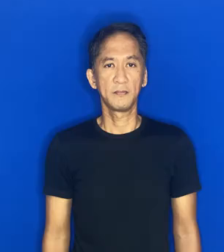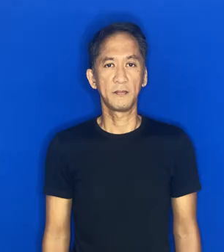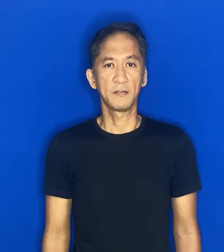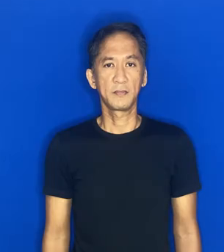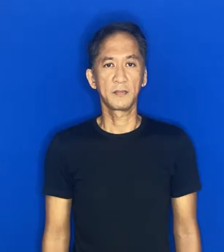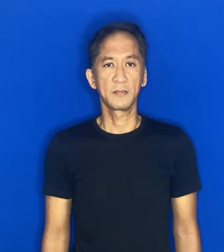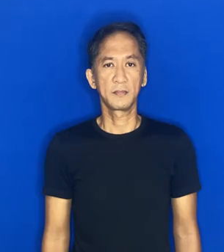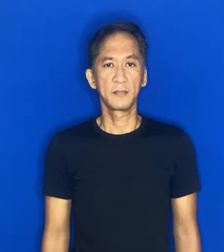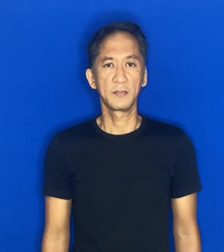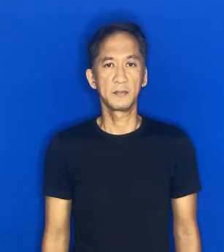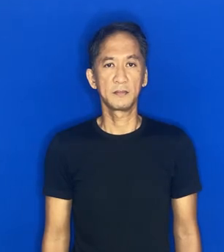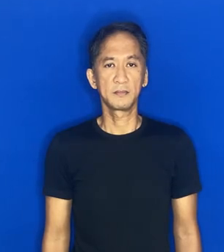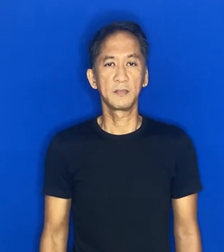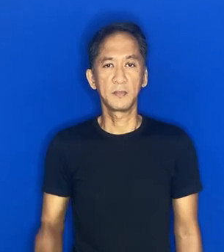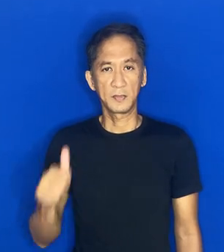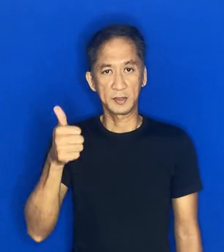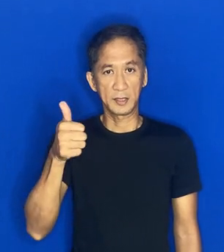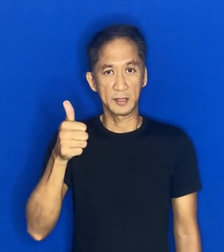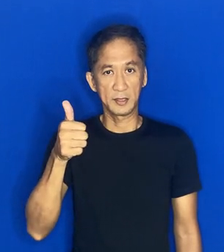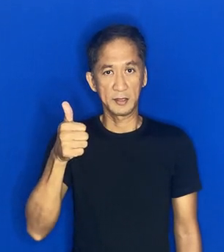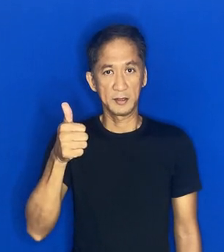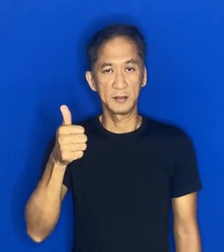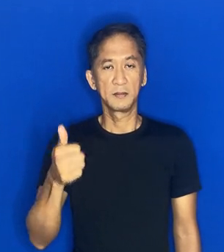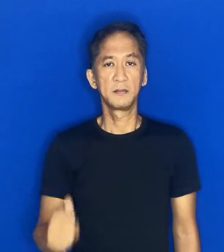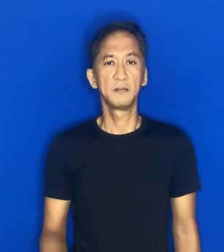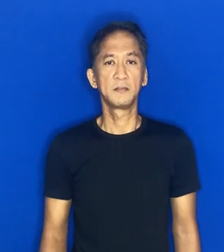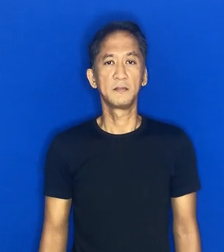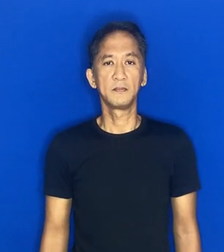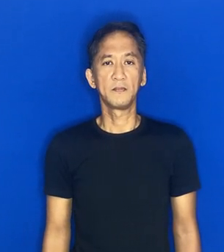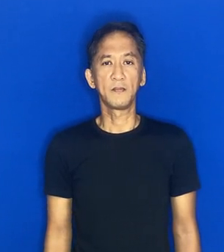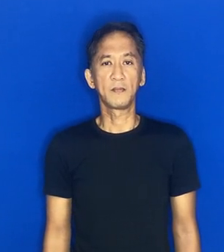ten